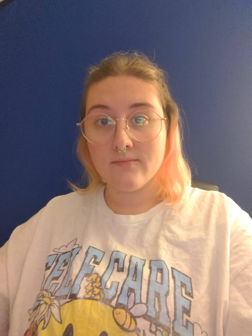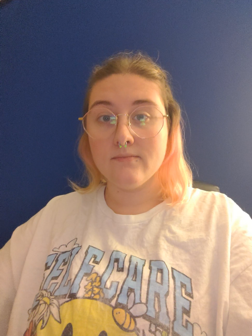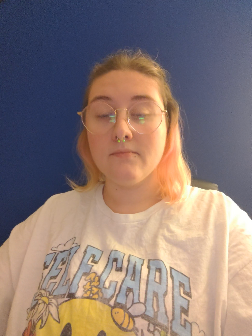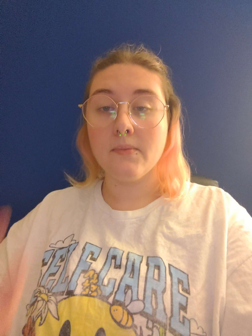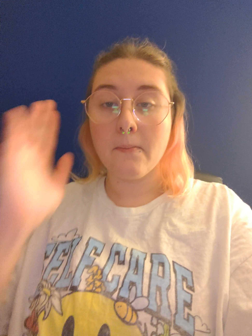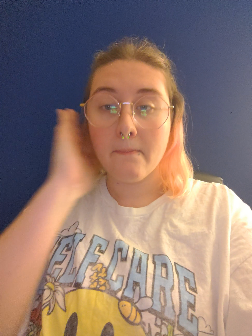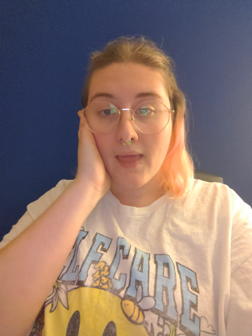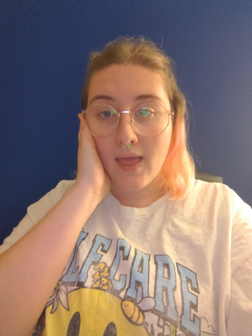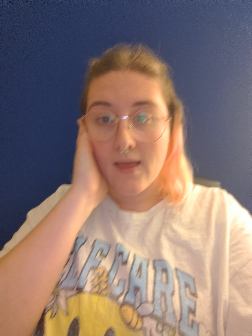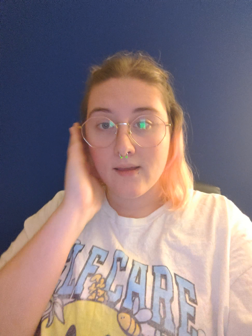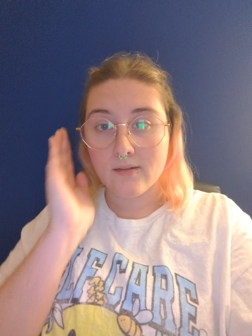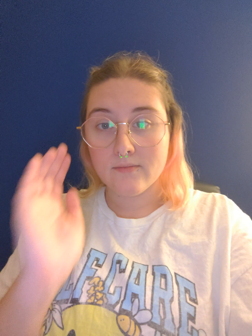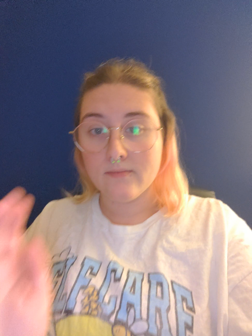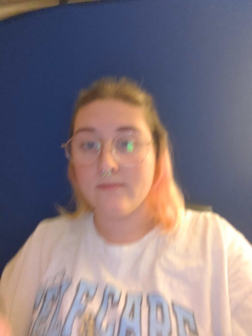bed